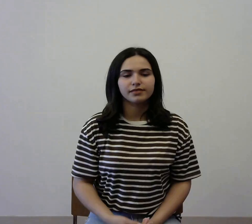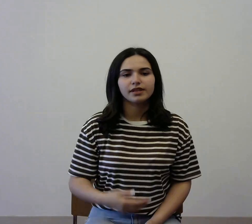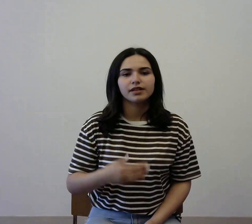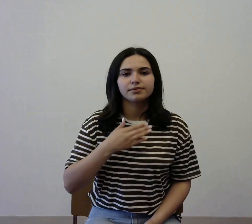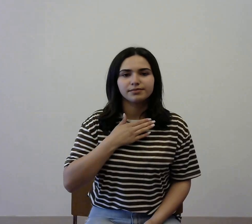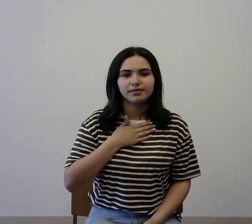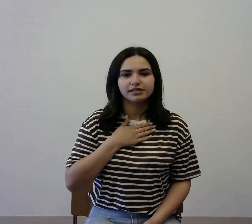mən